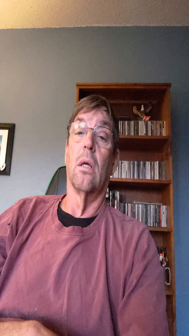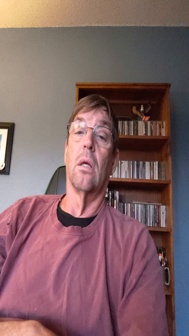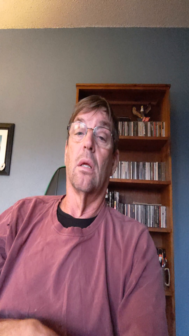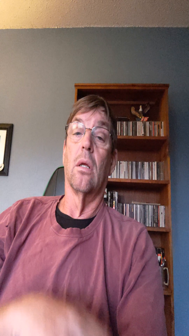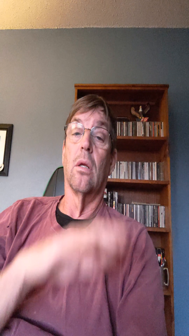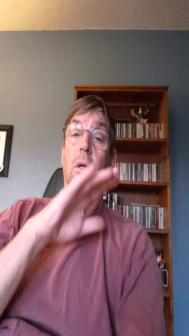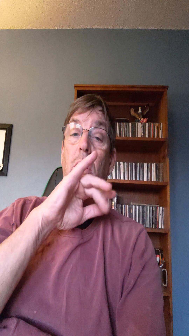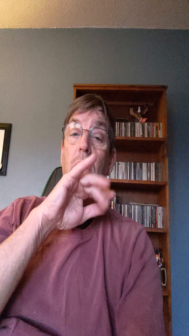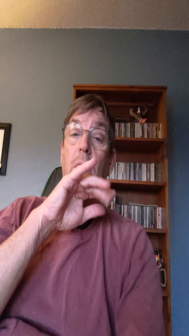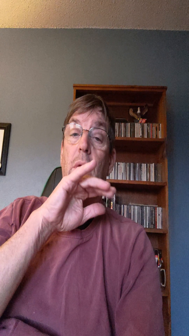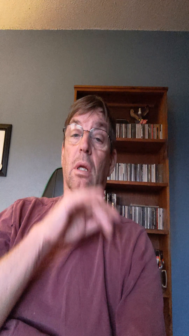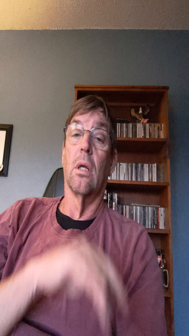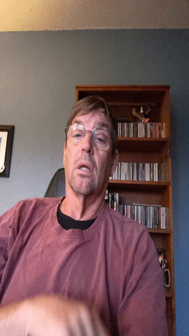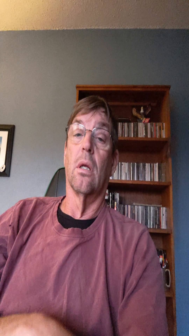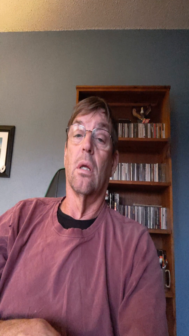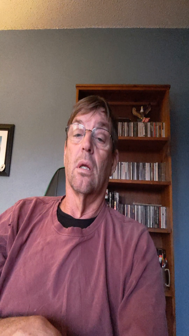dirty